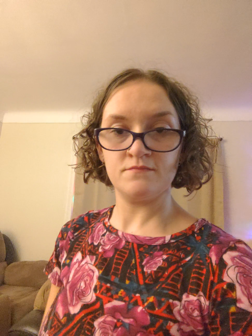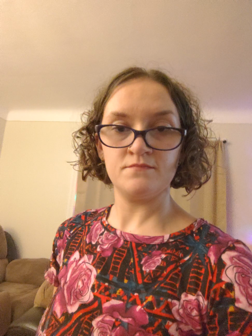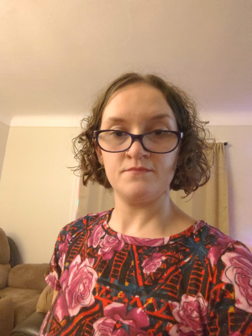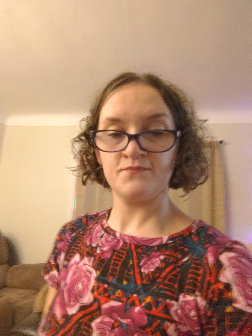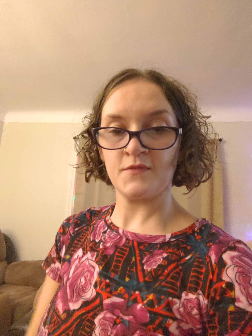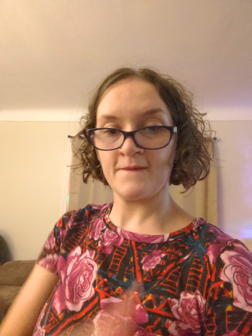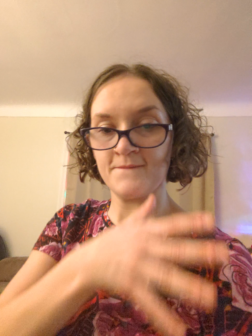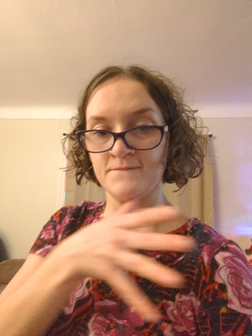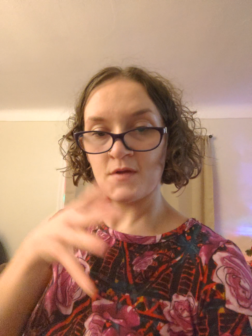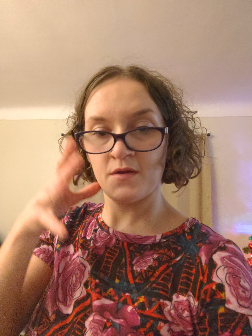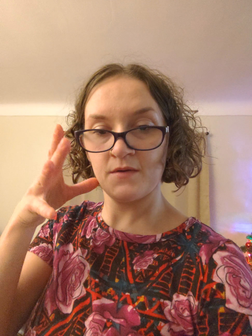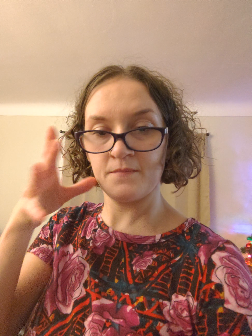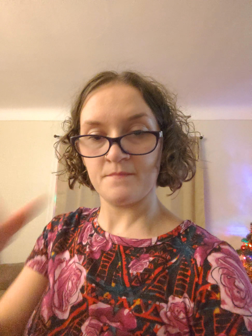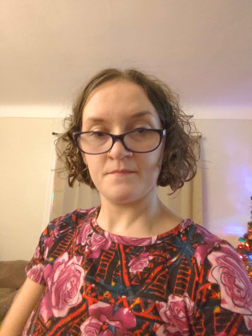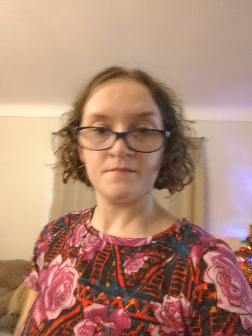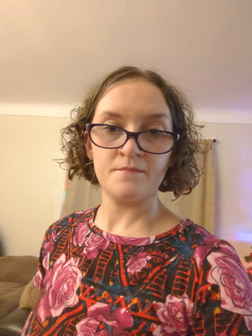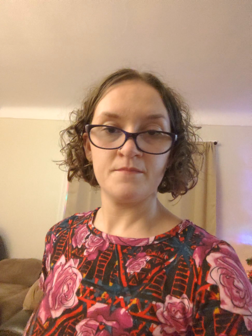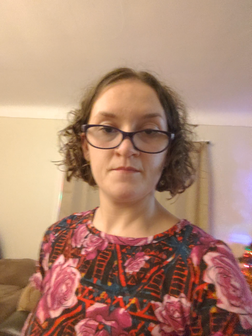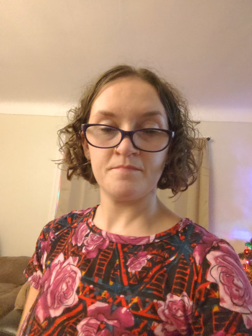farm